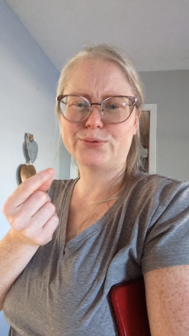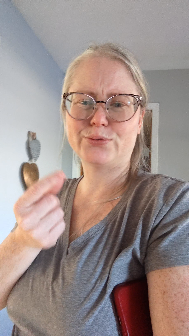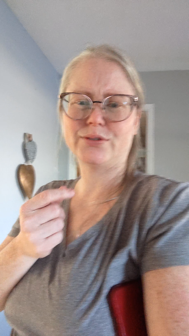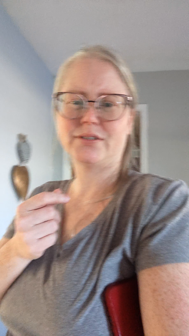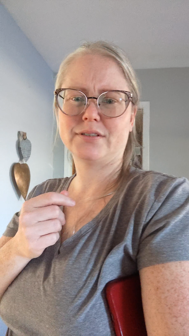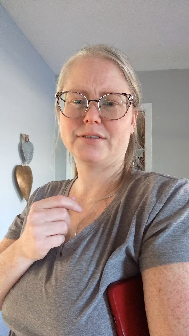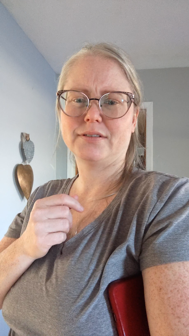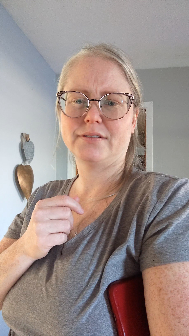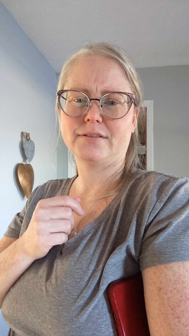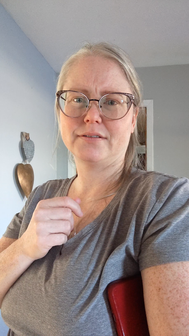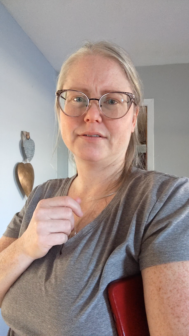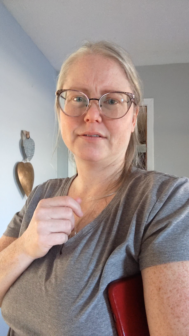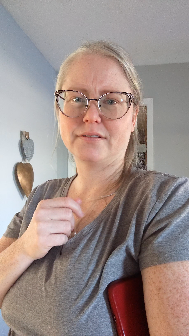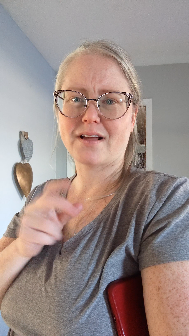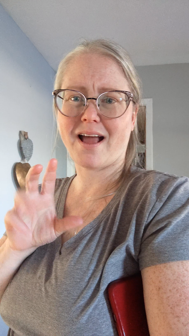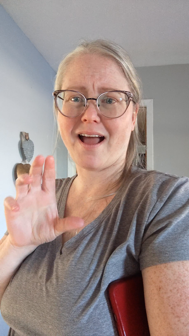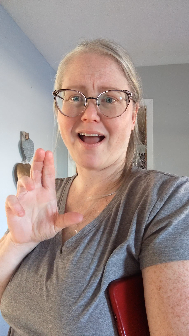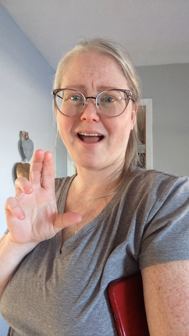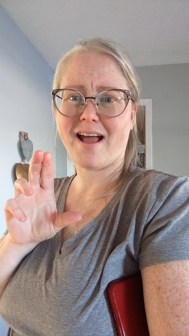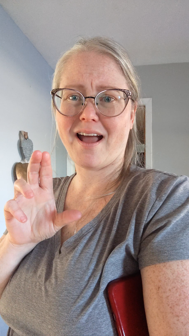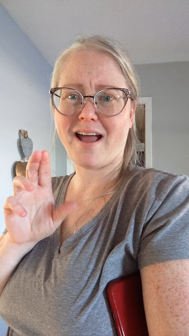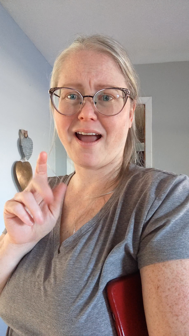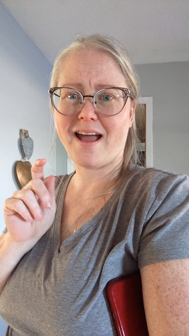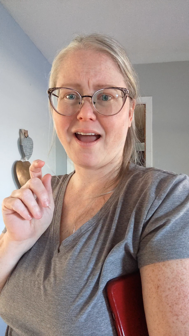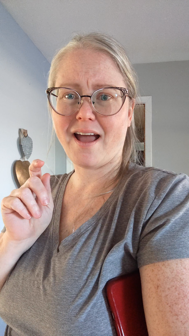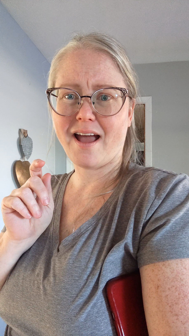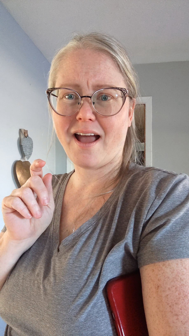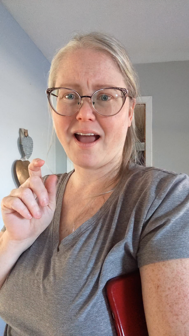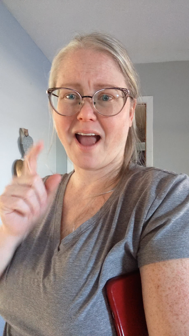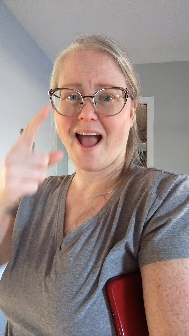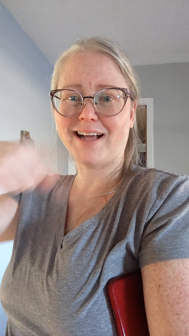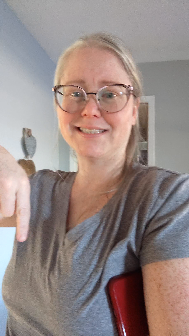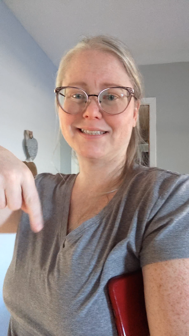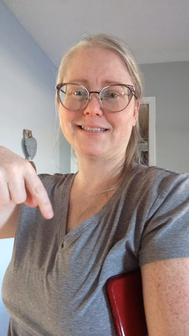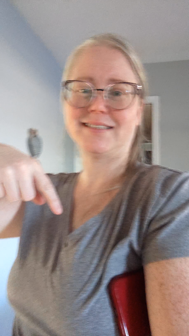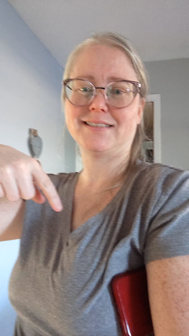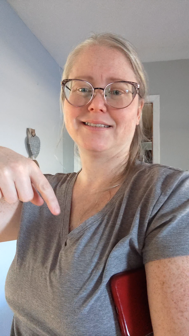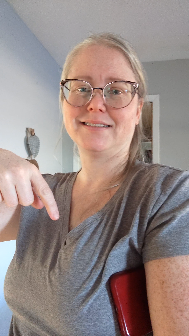cut